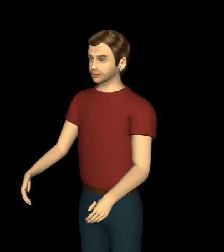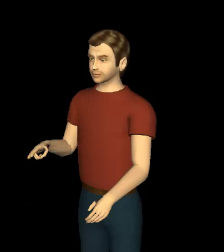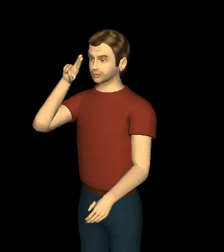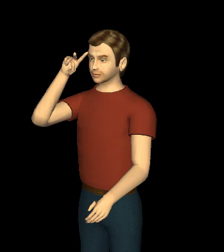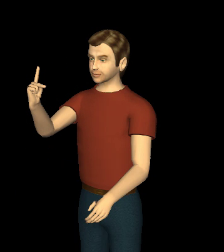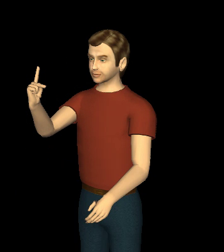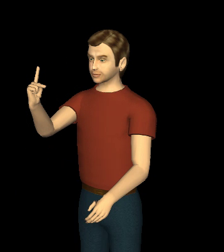عادة